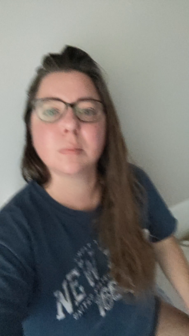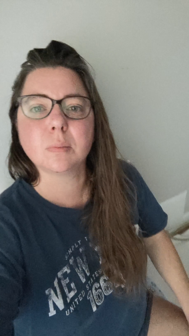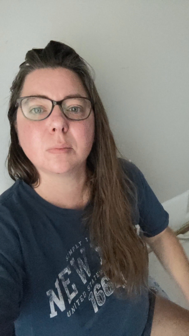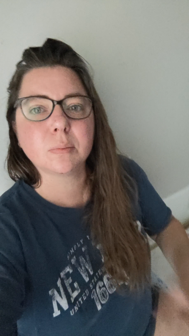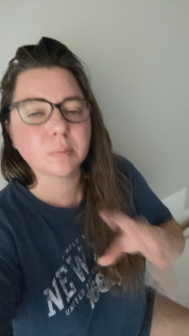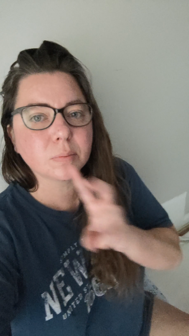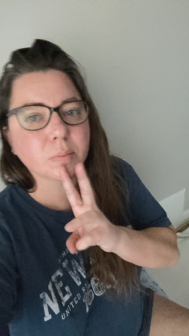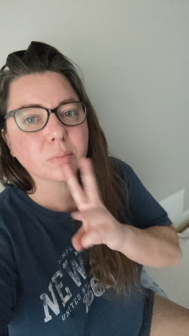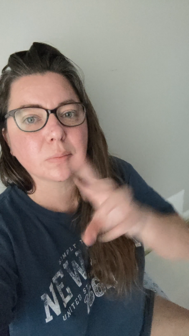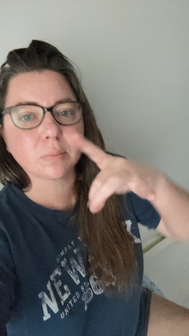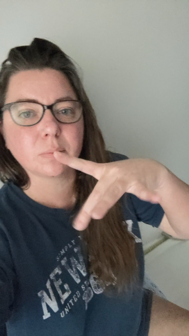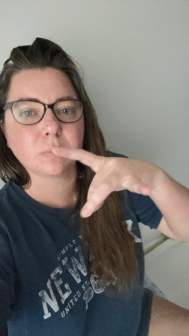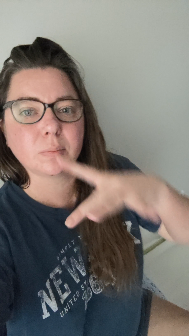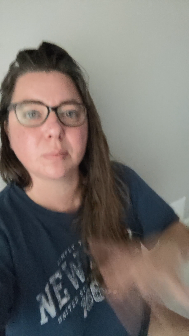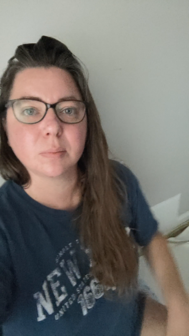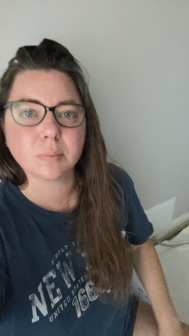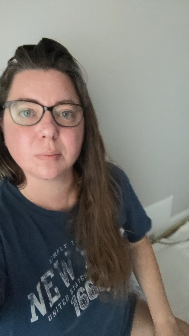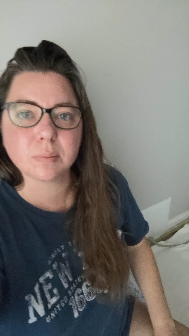melon